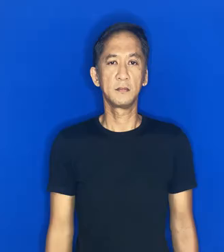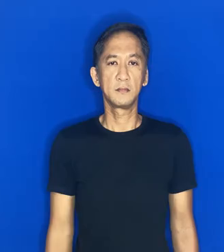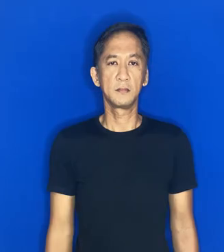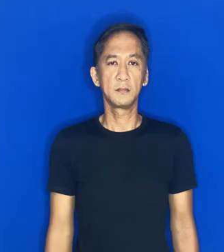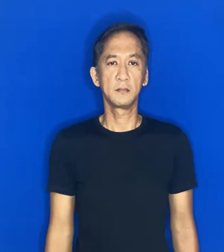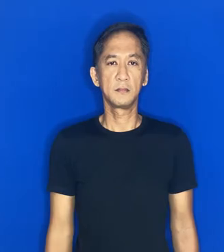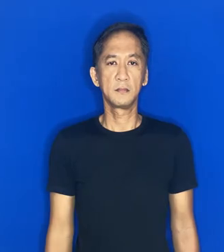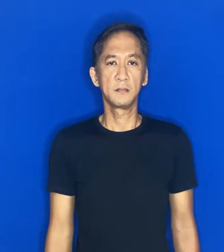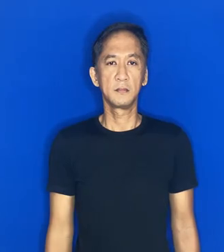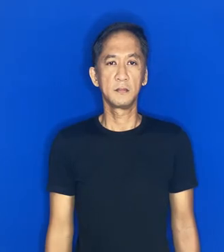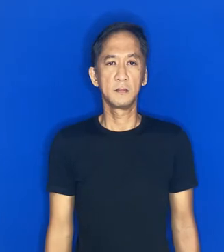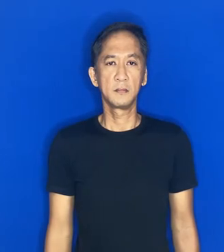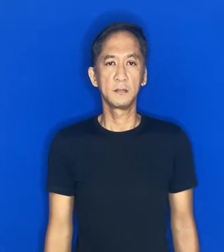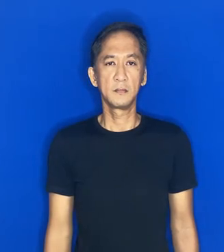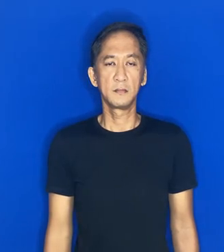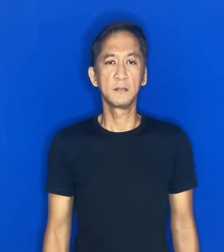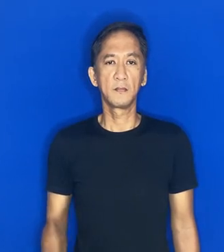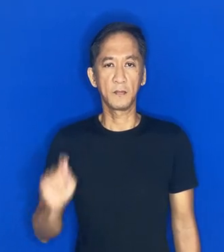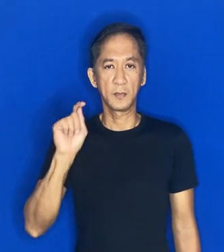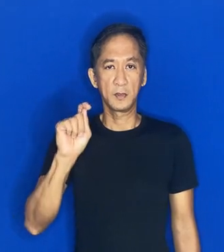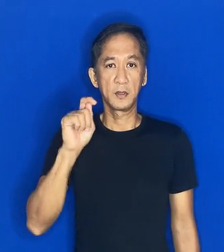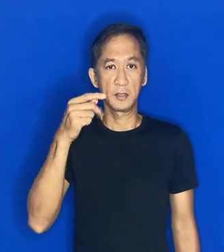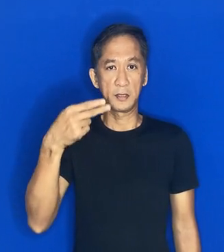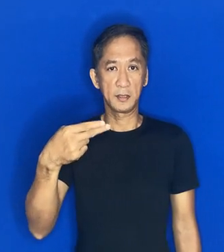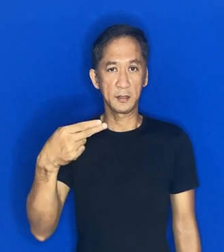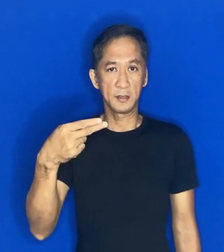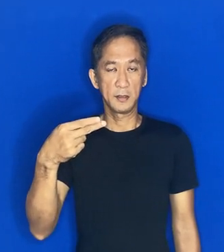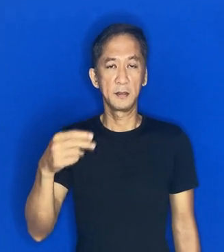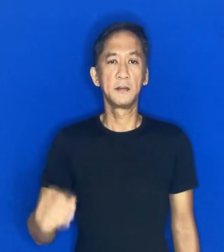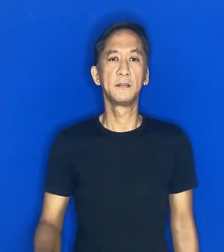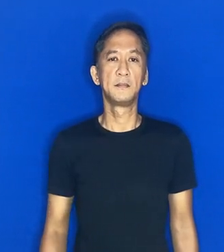thursday